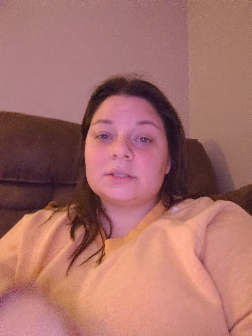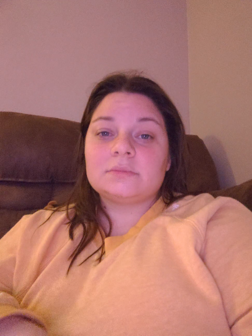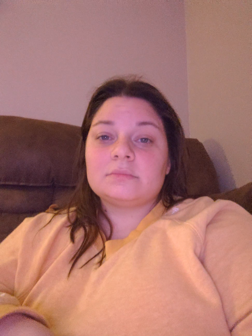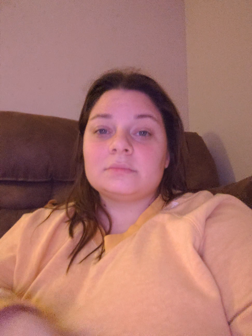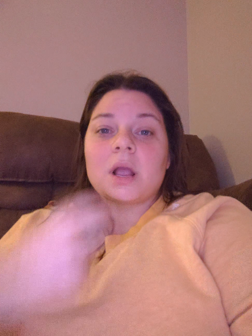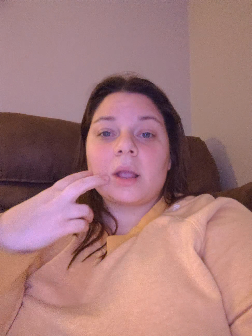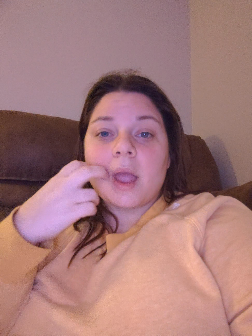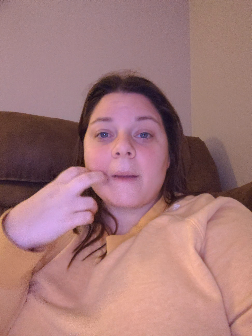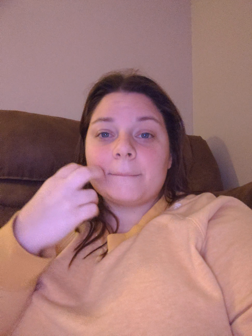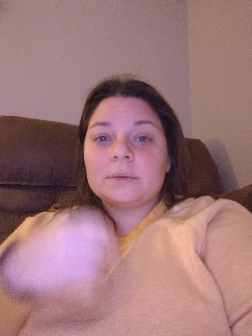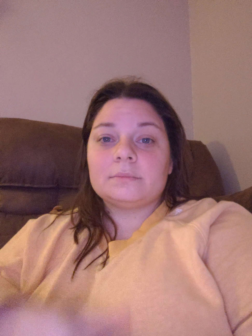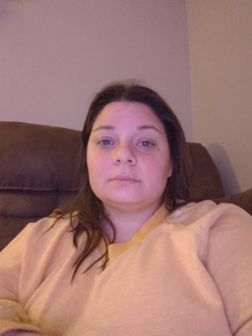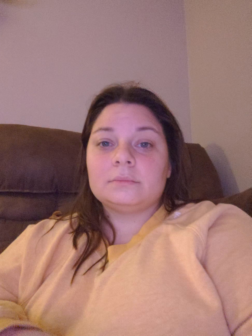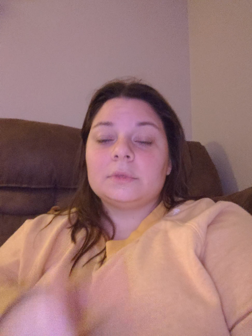gum